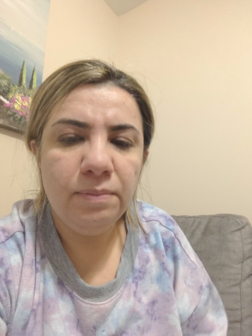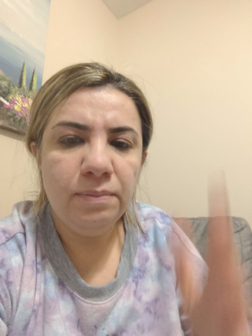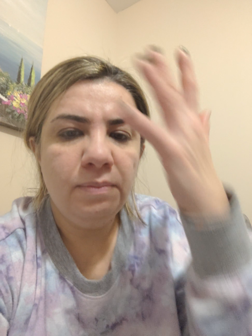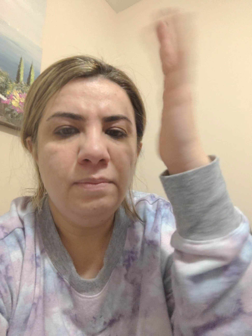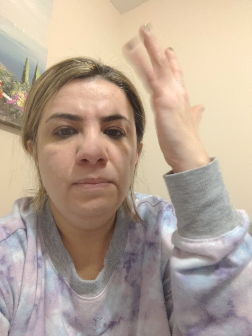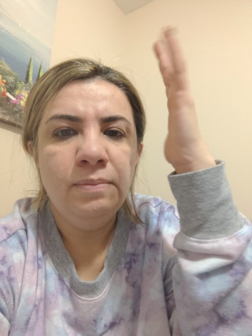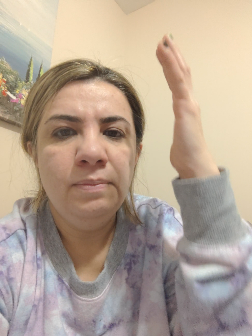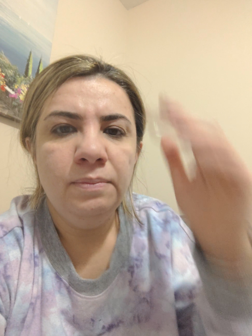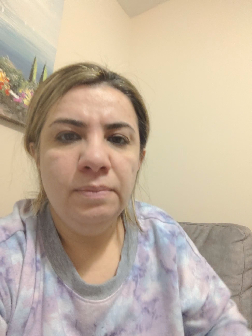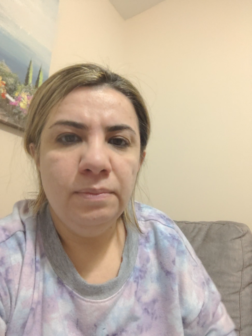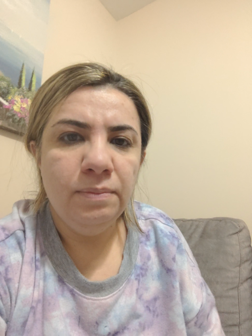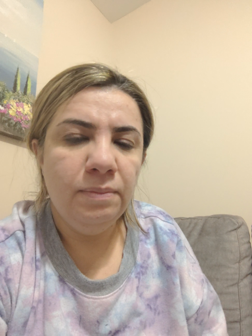tree